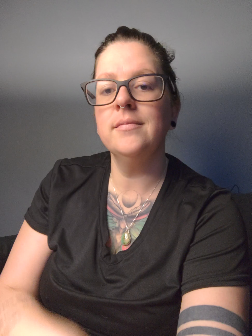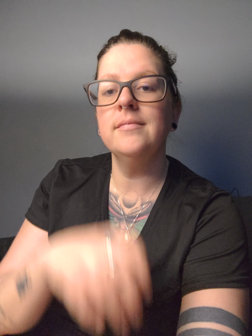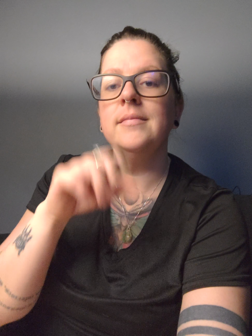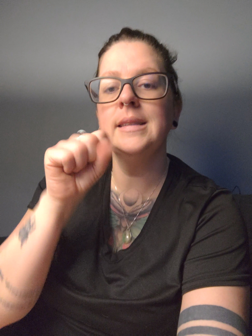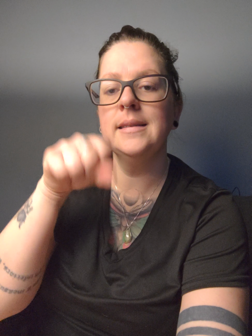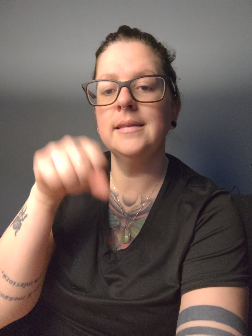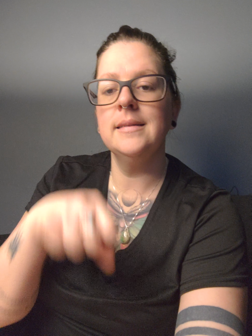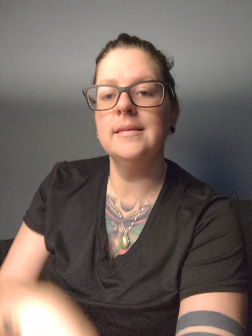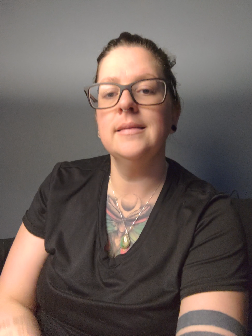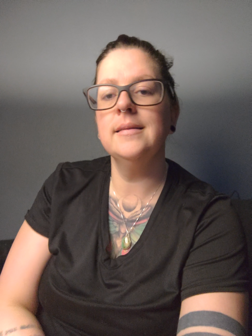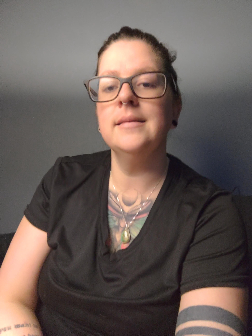yes